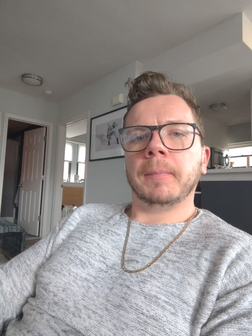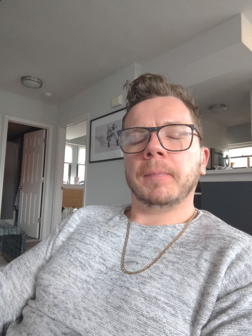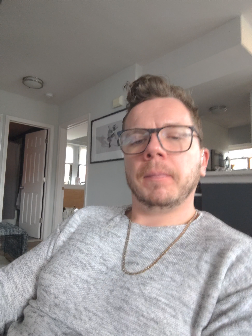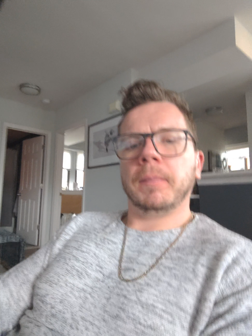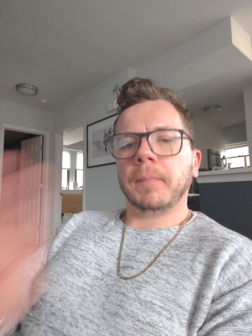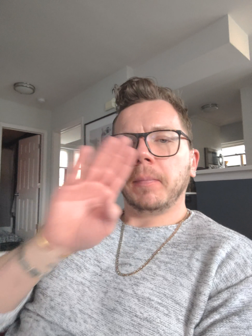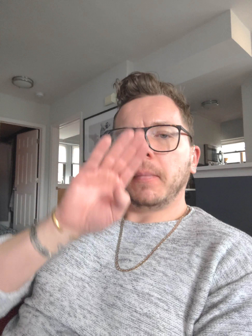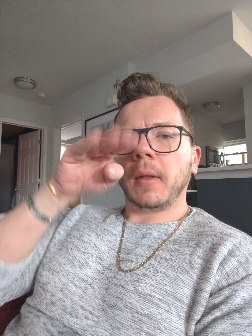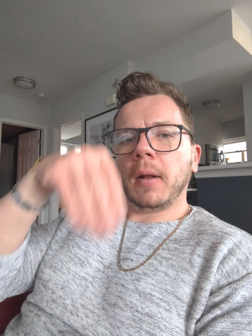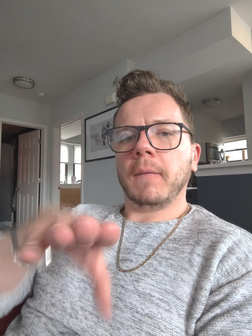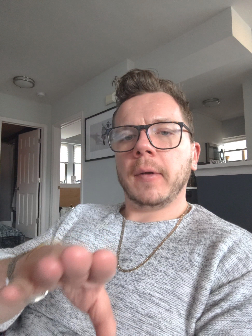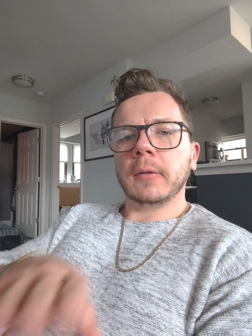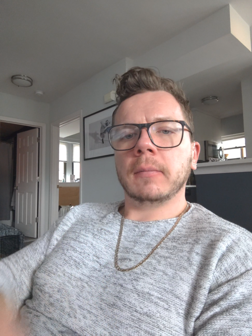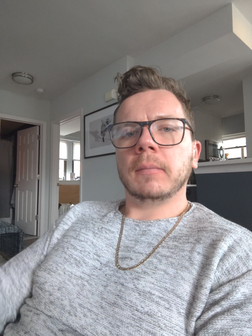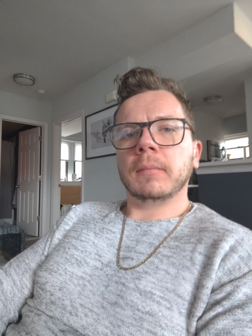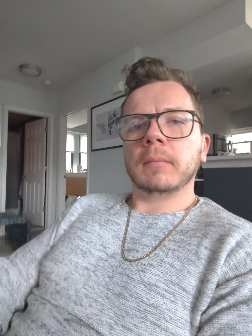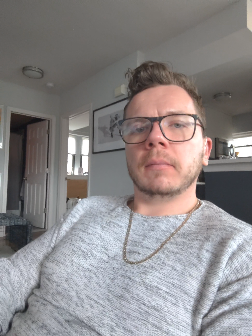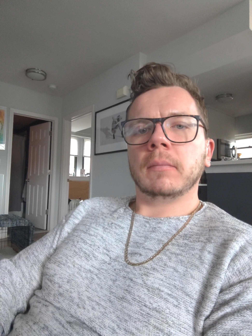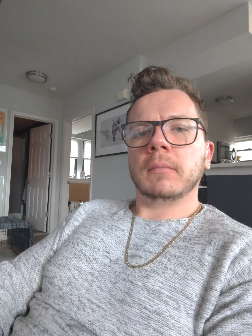elephant